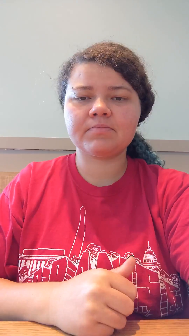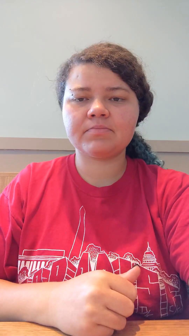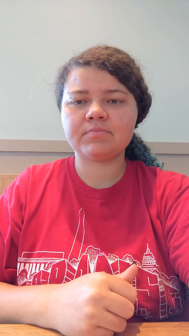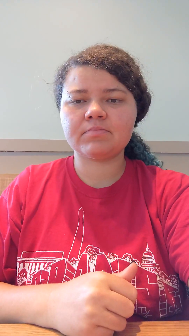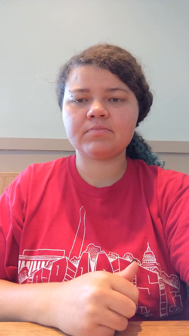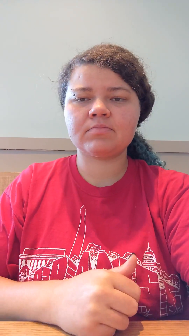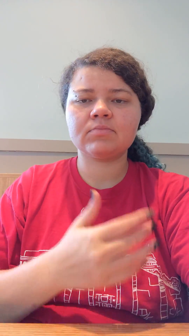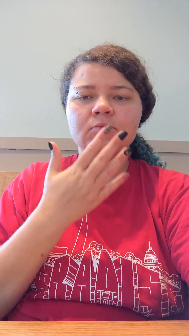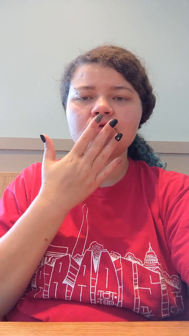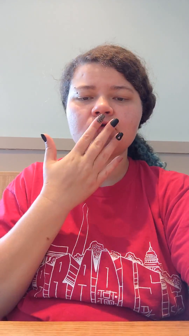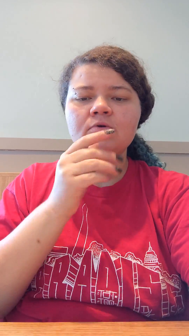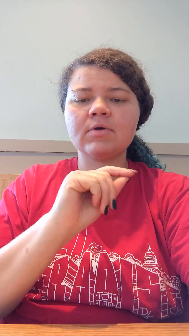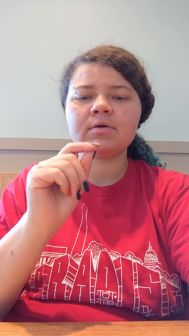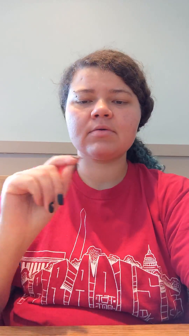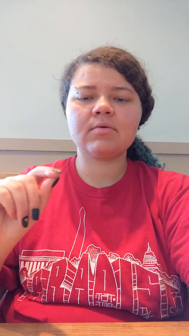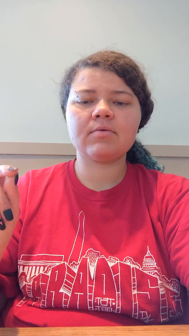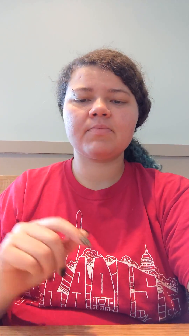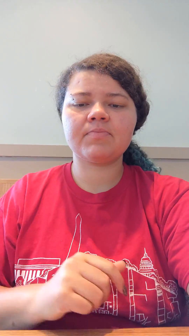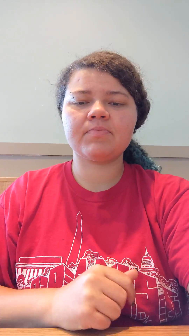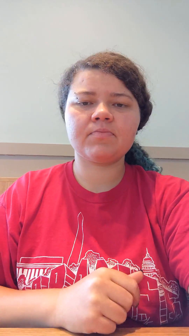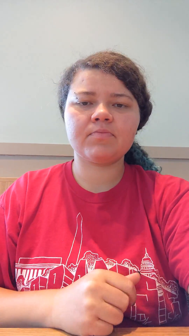crayon